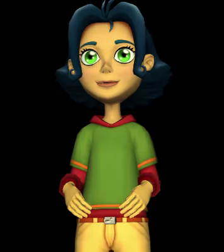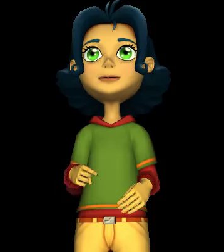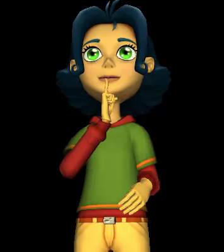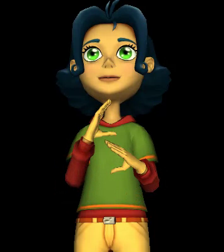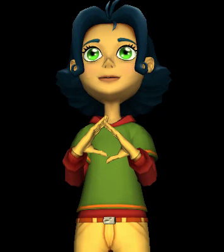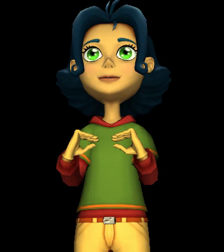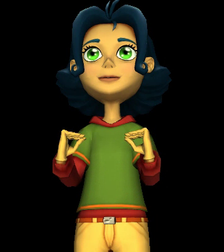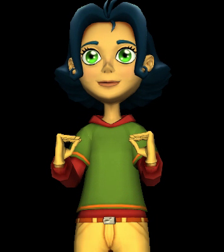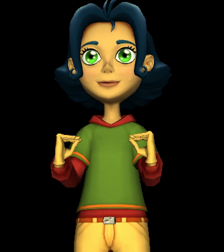صمت